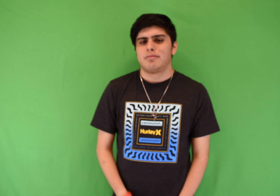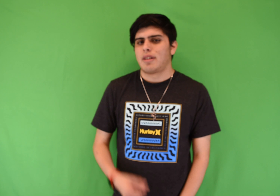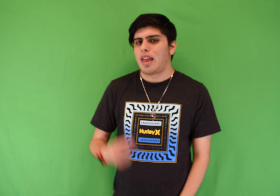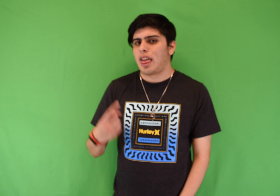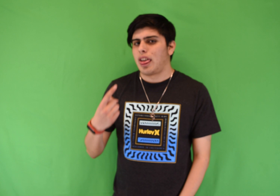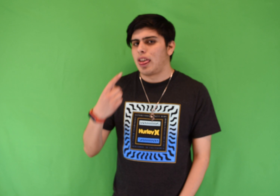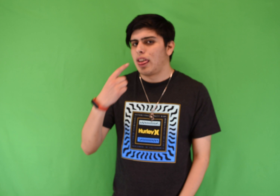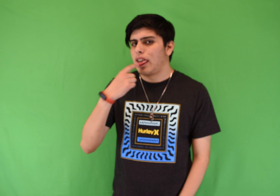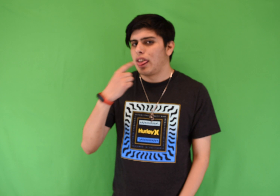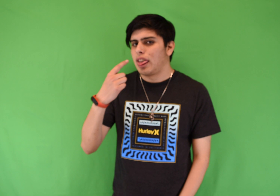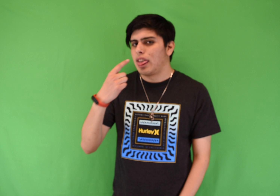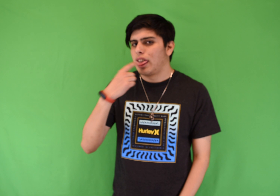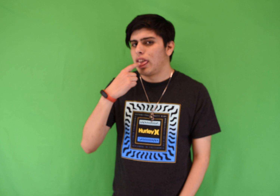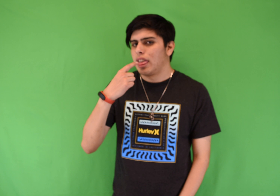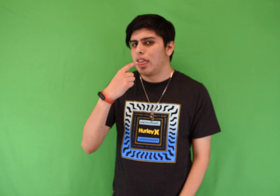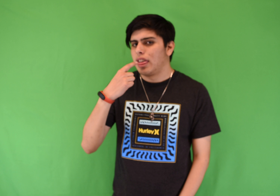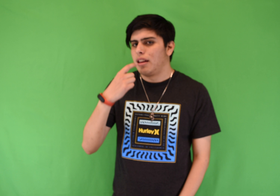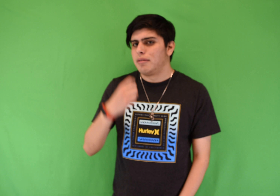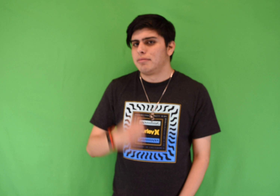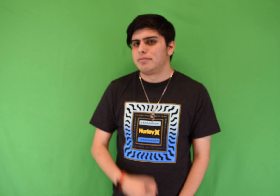sentido del gusto